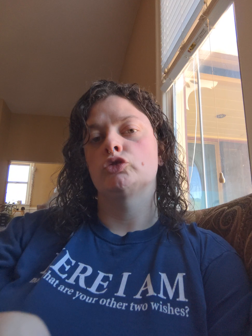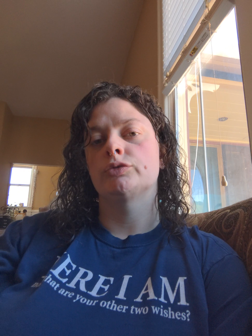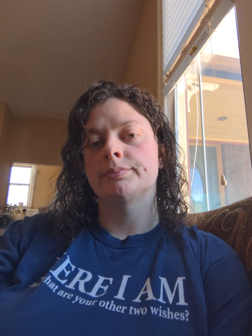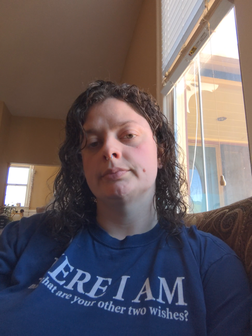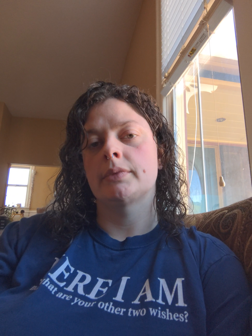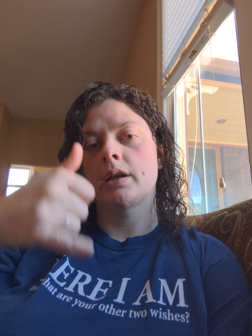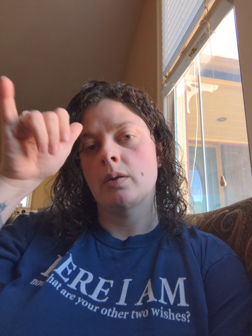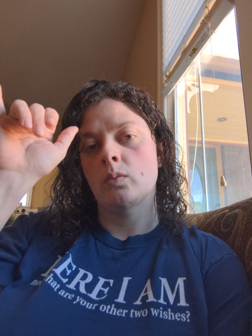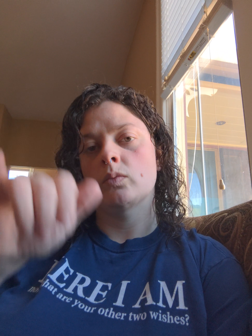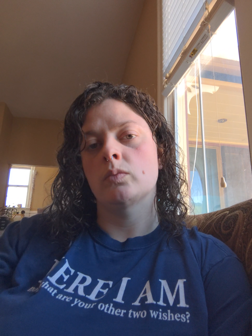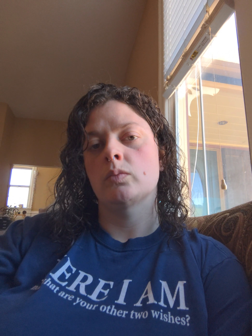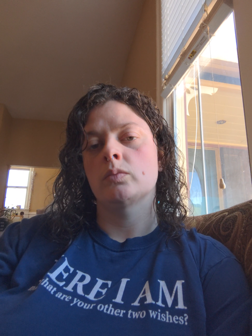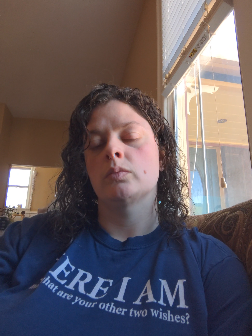cow